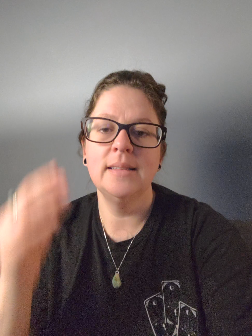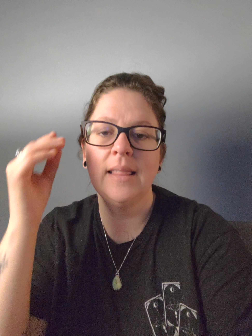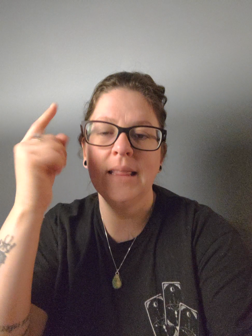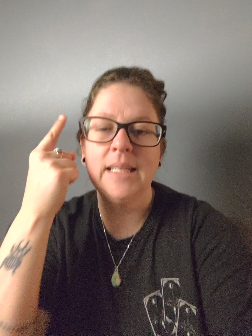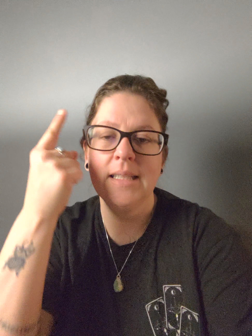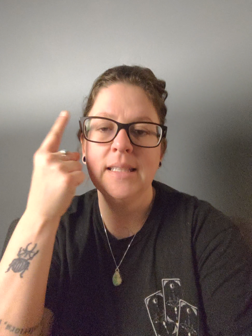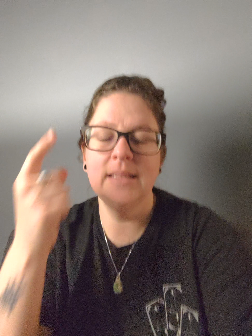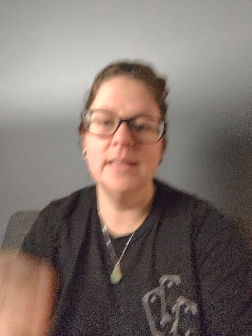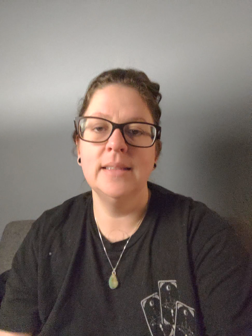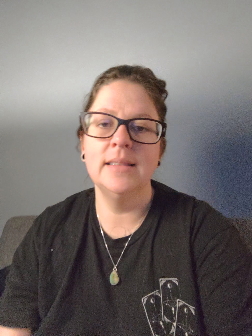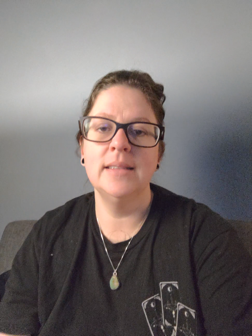think